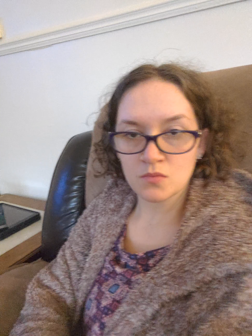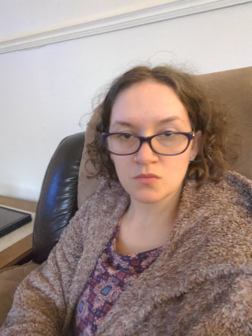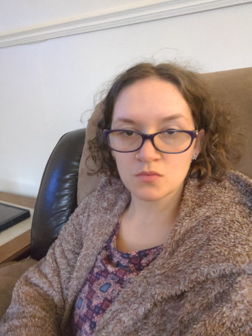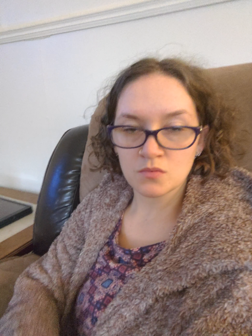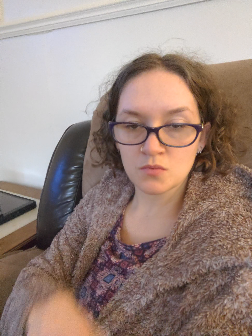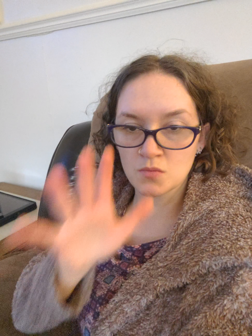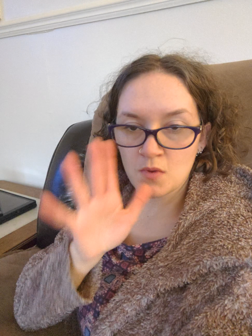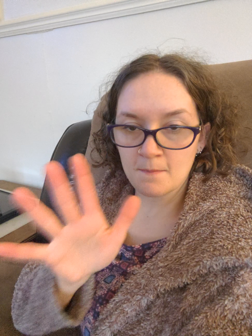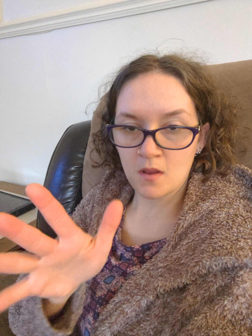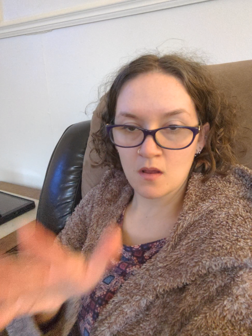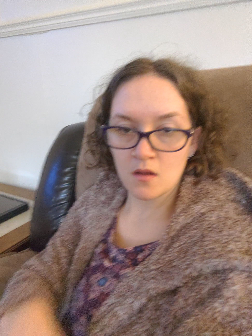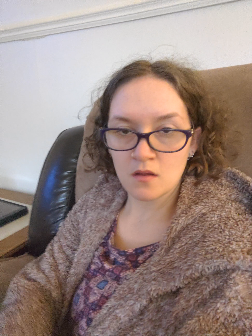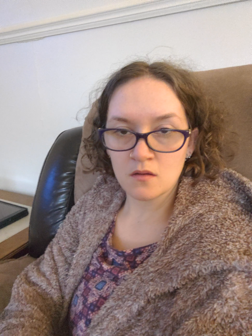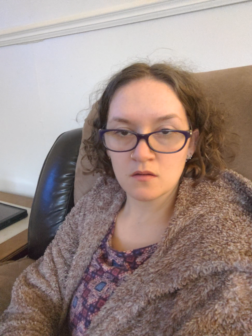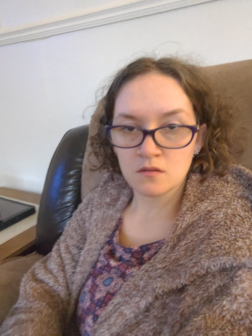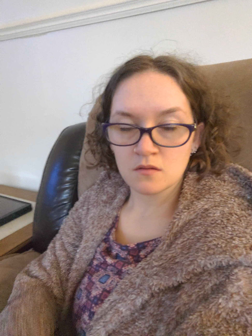grandma